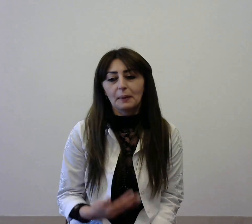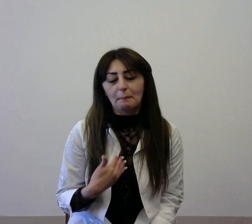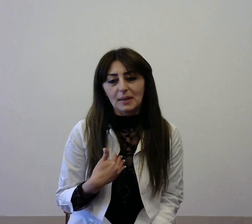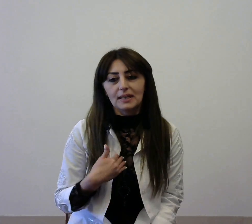mən